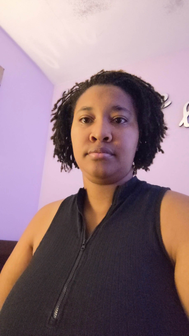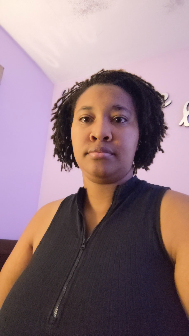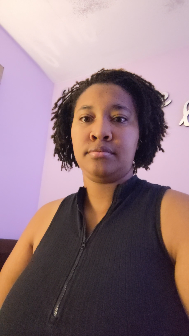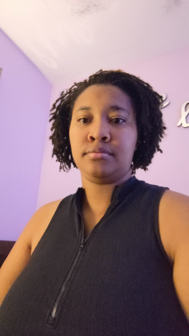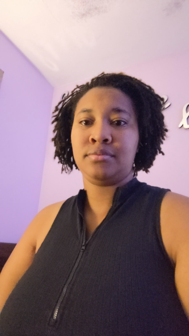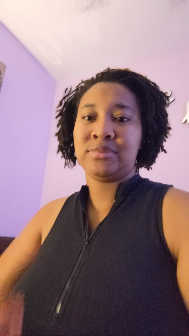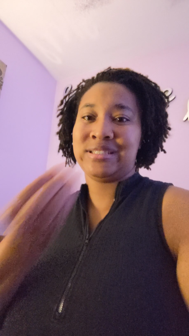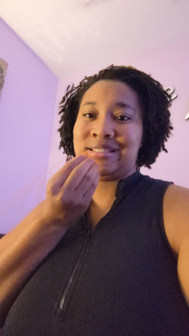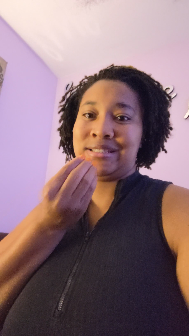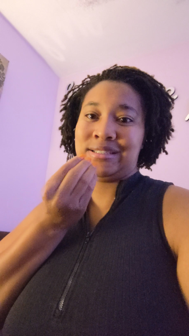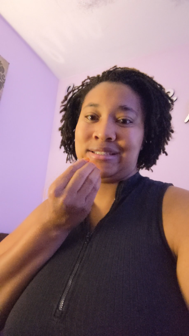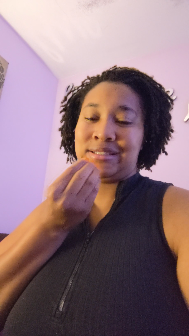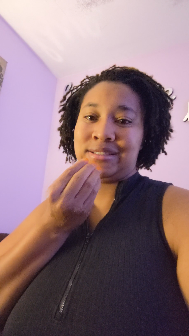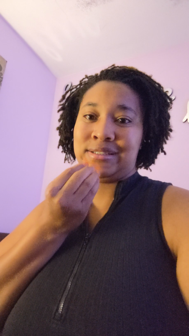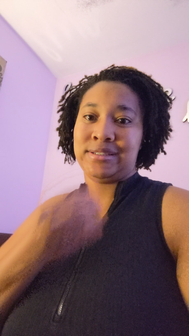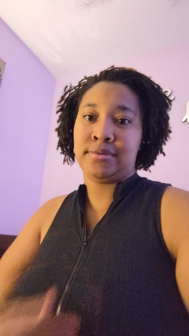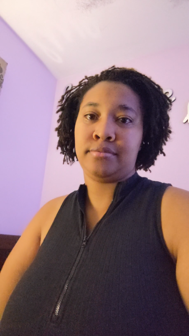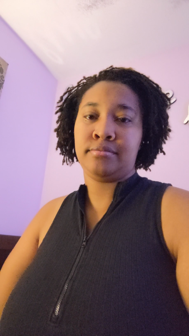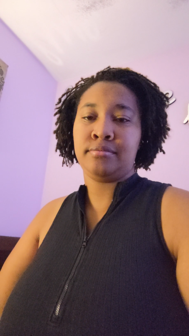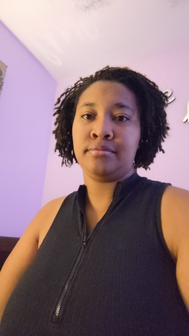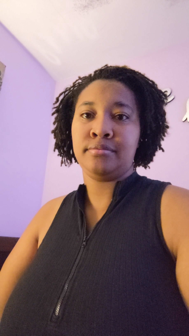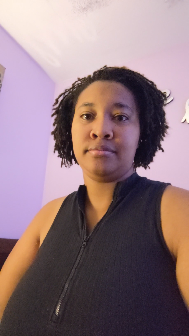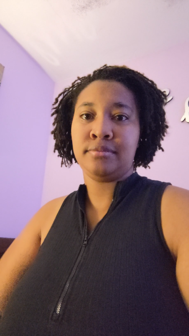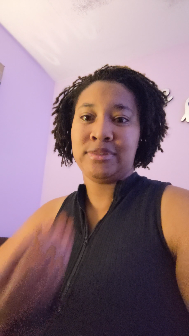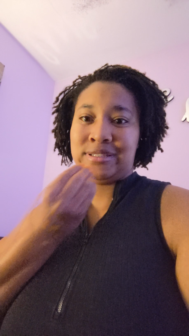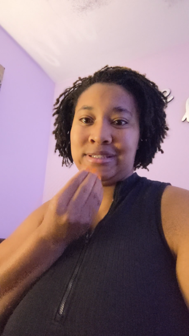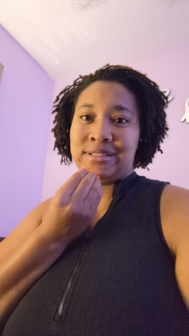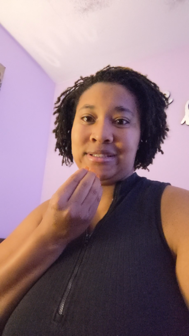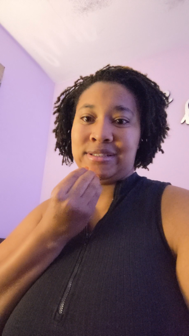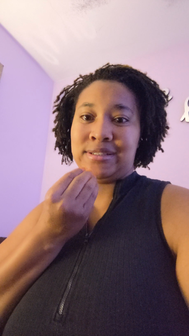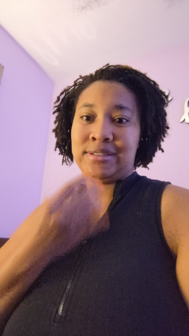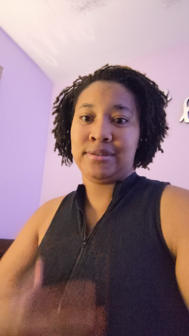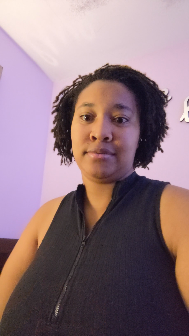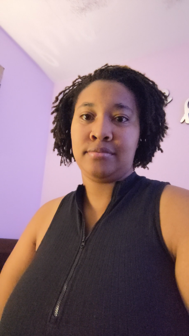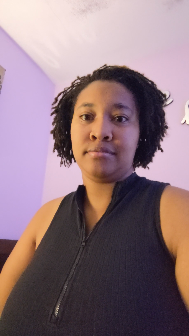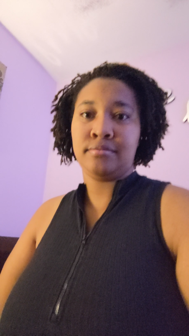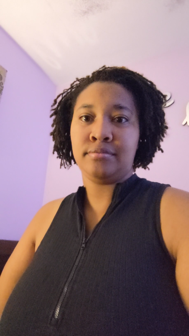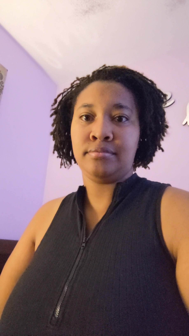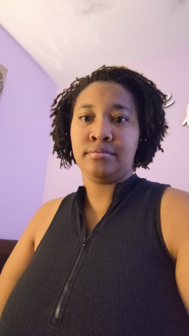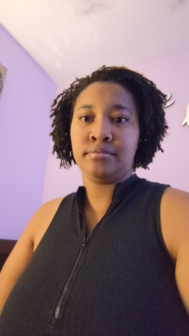eat